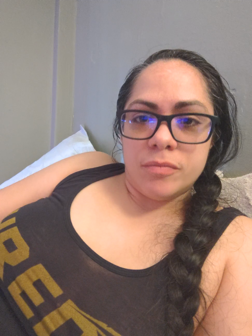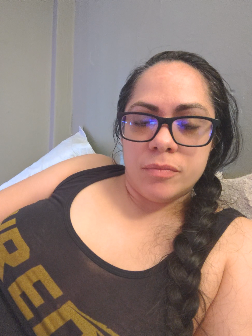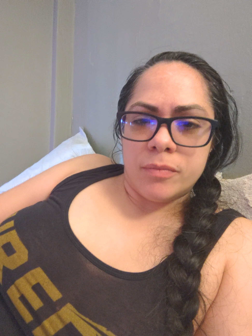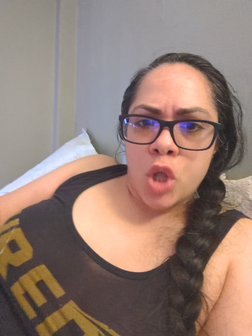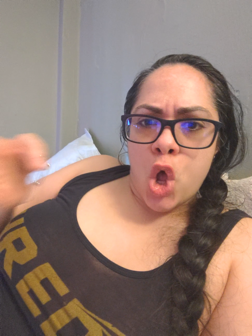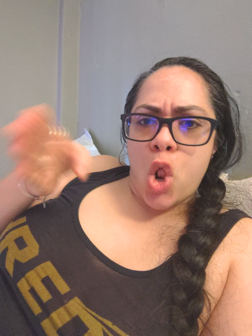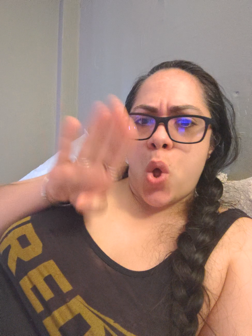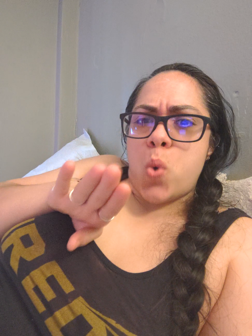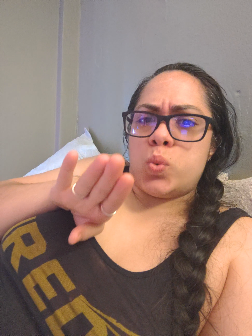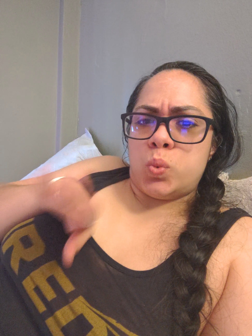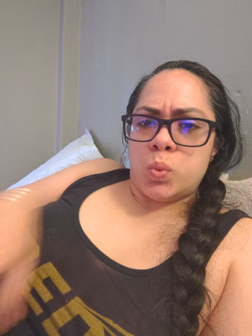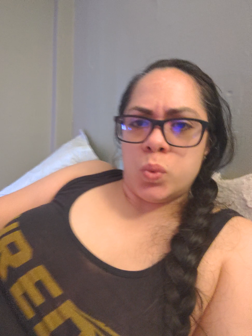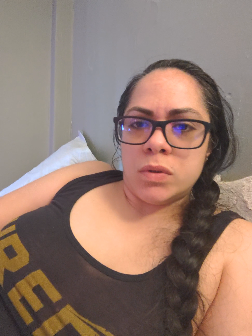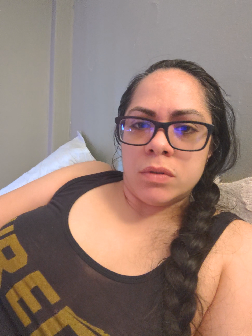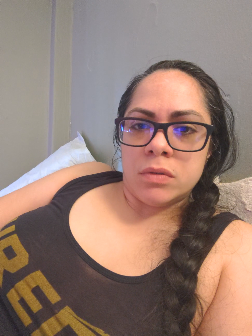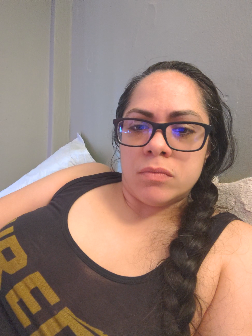close